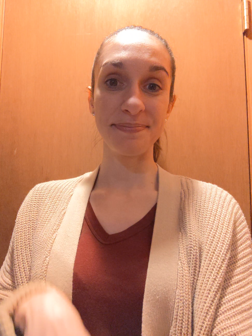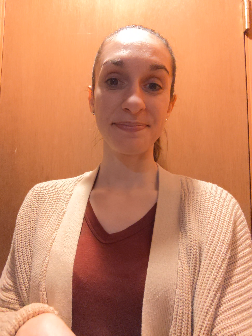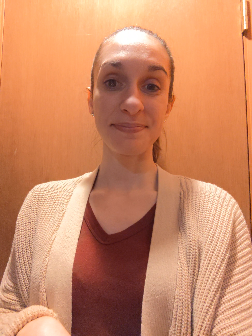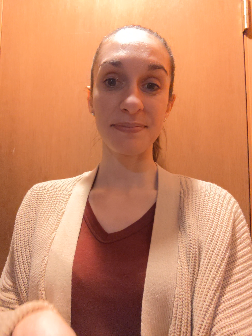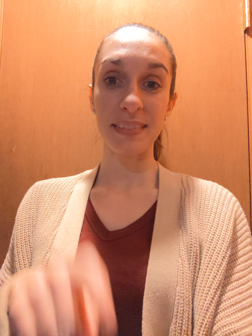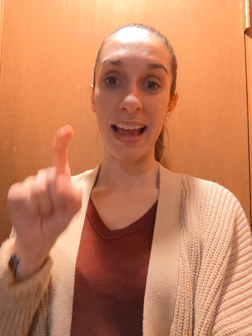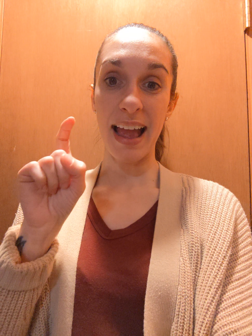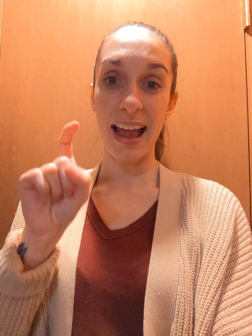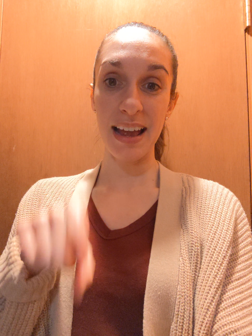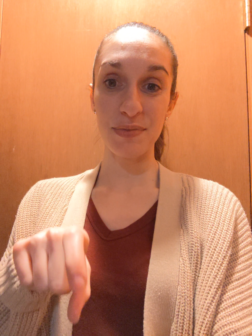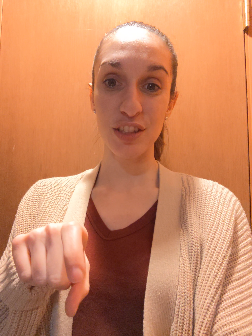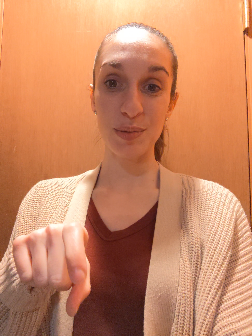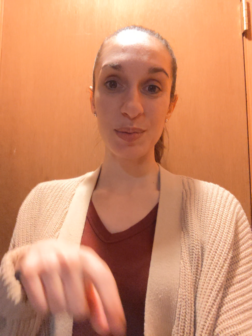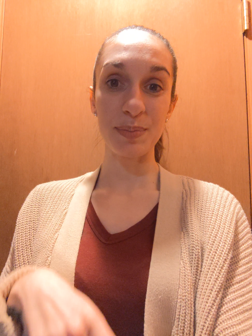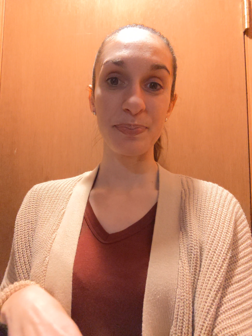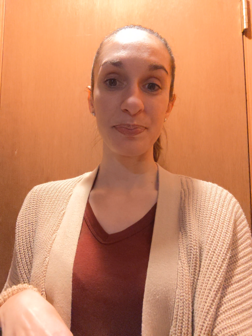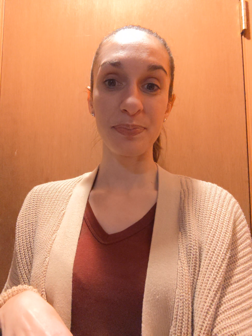have to